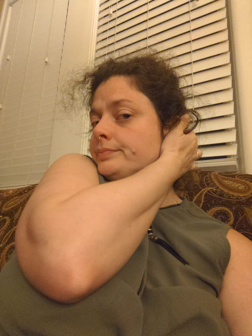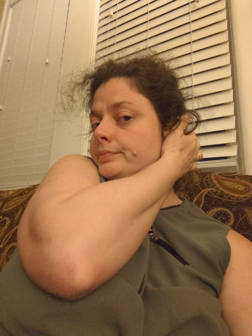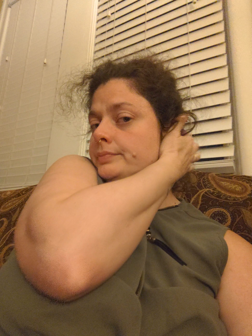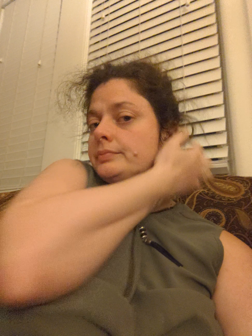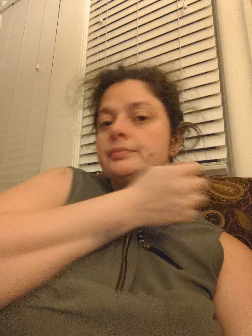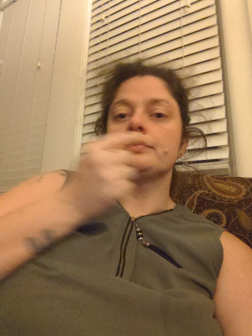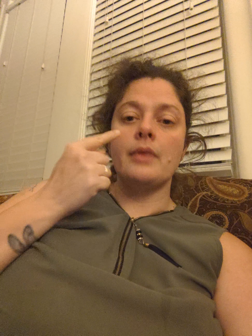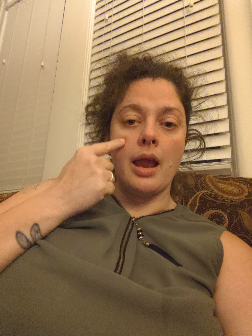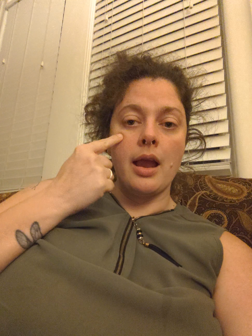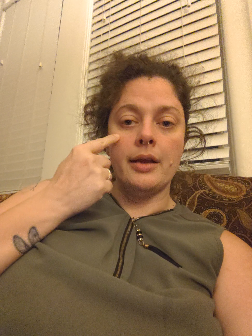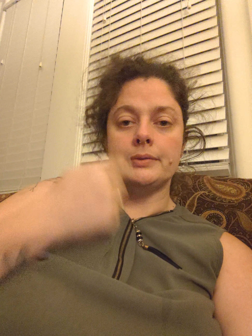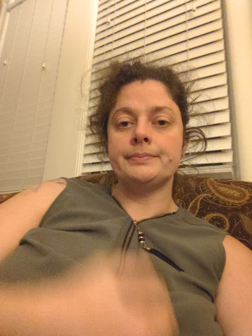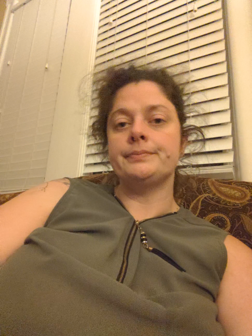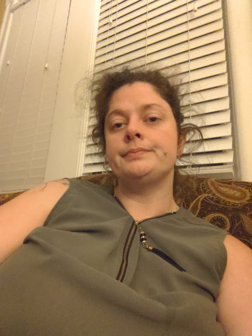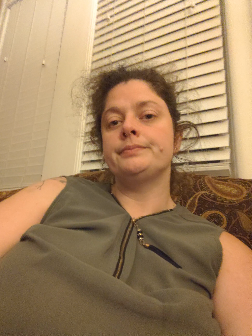eye